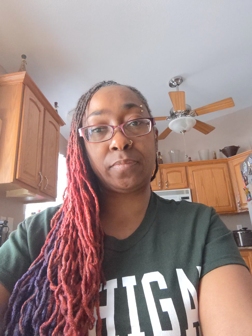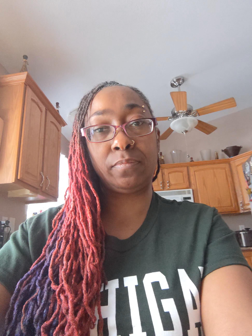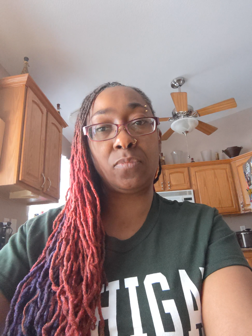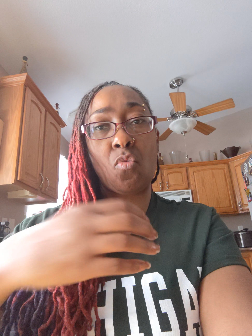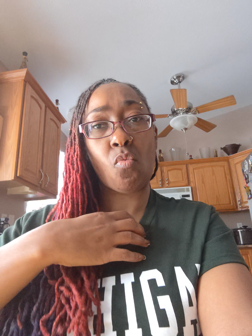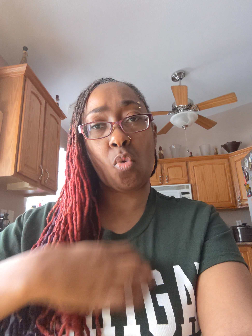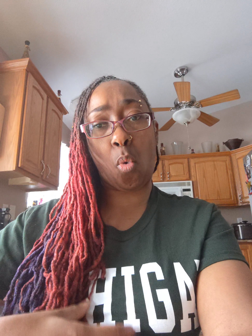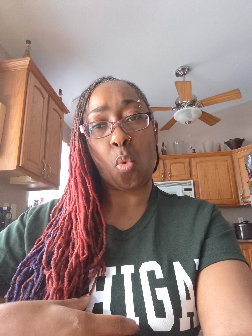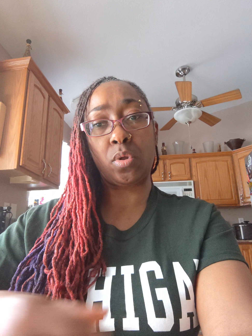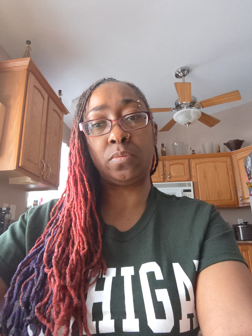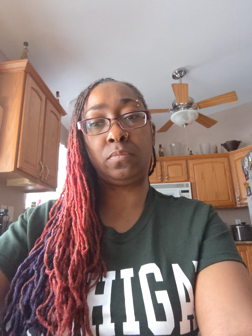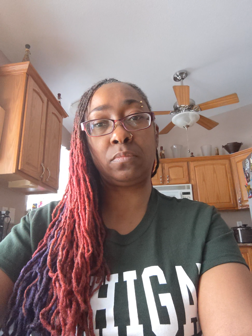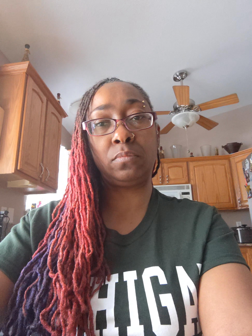hungry